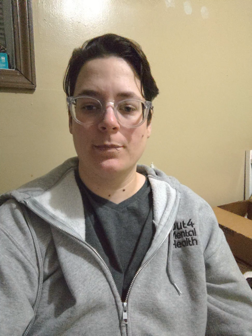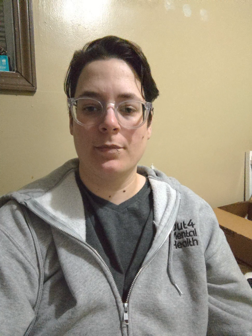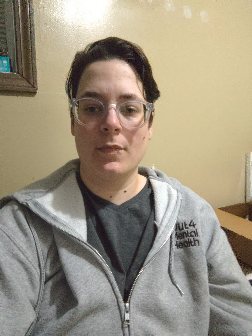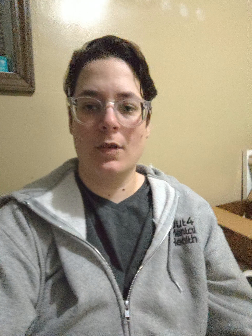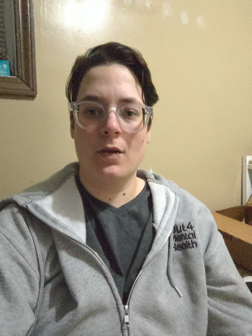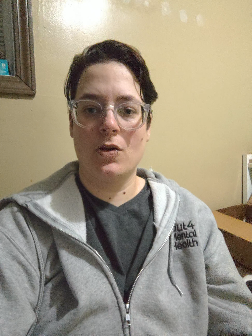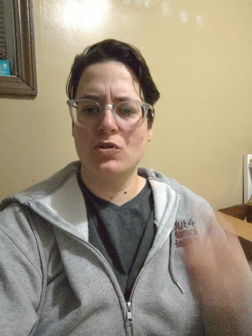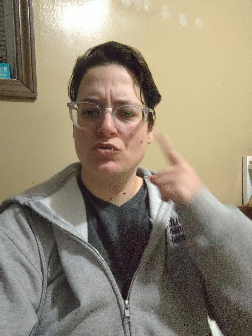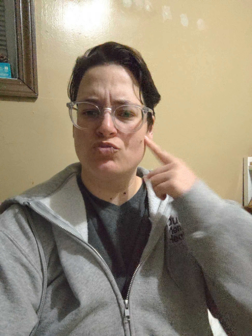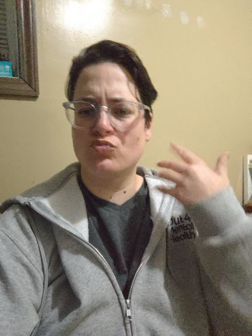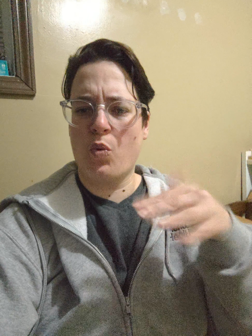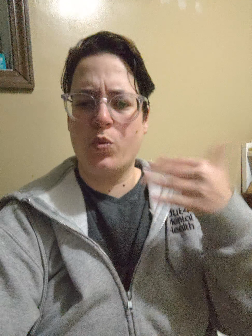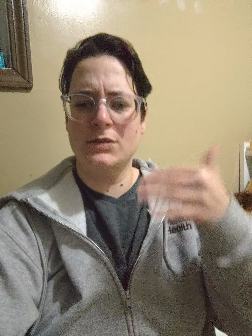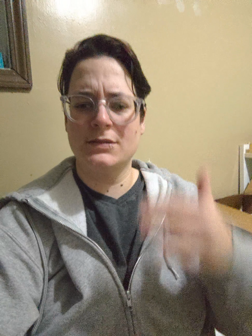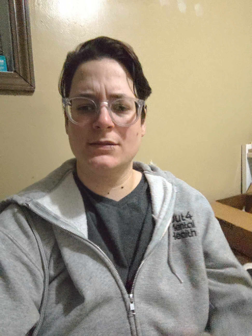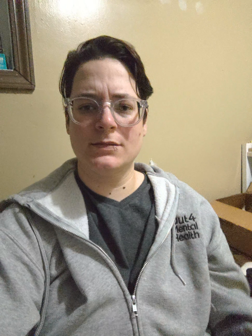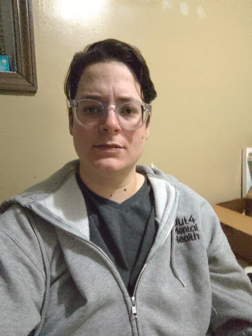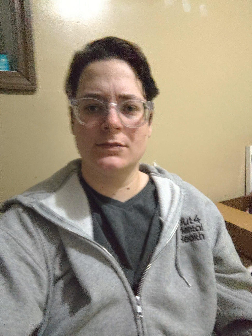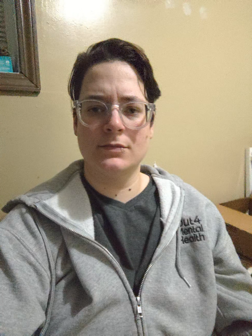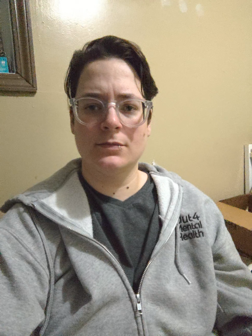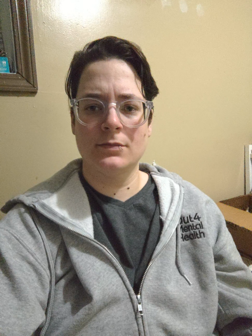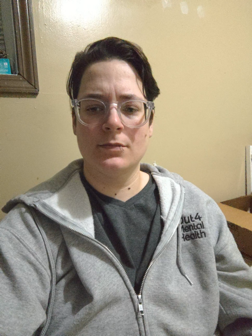noisy